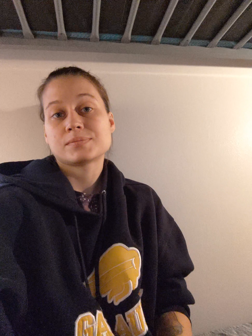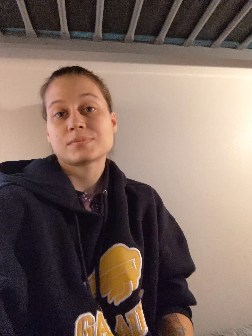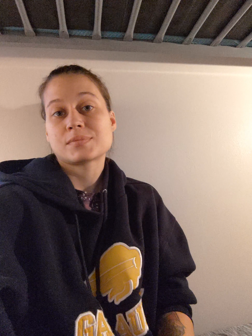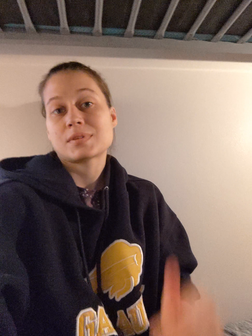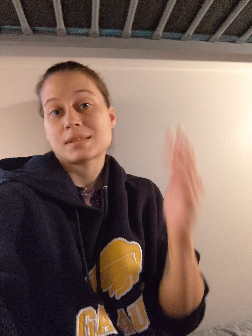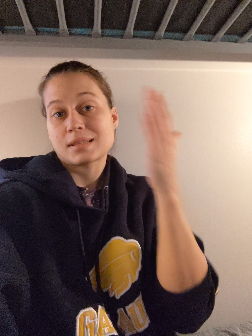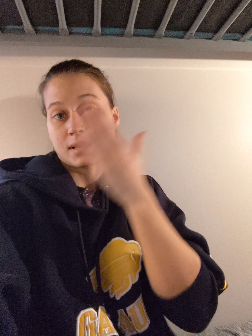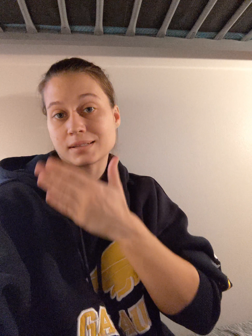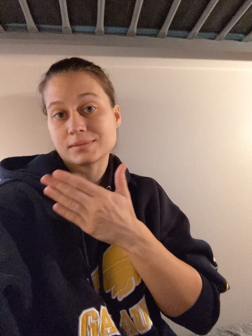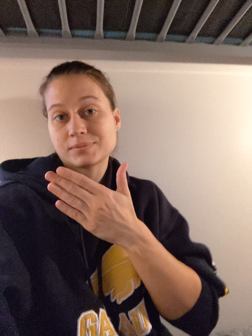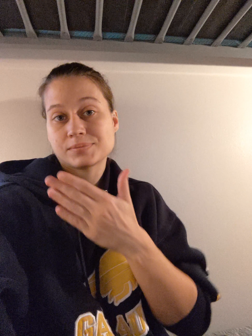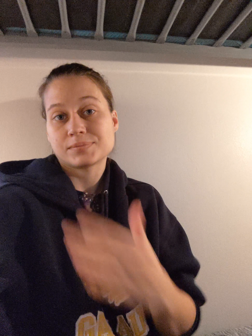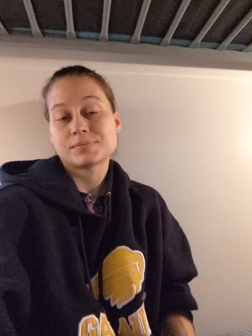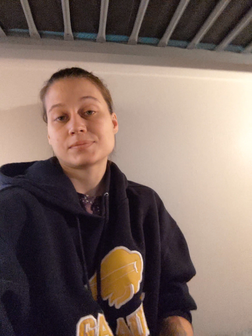night